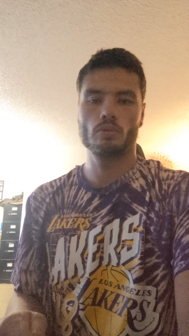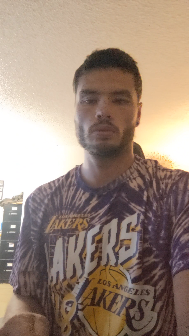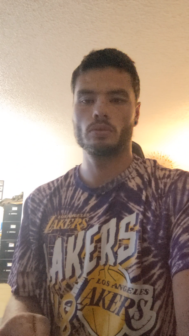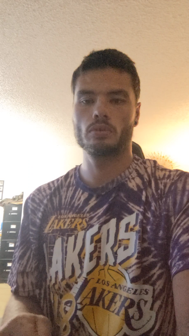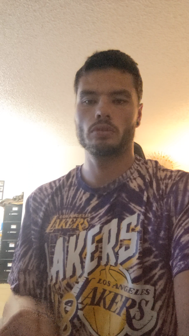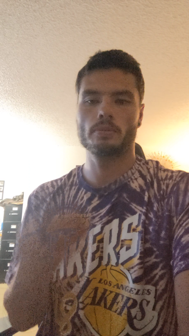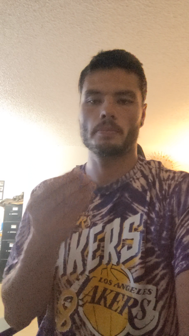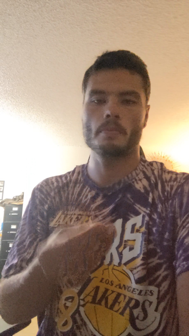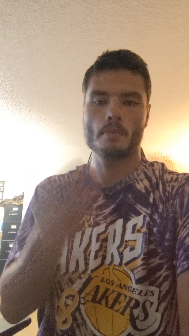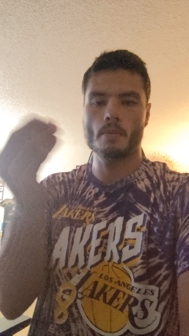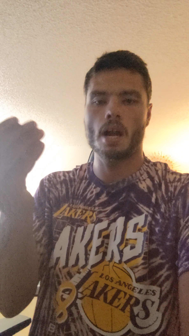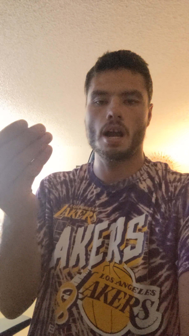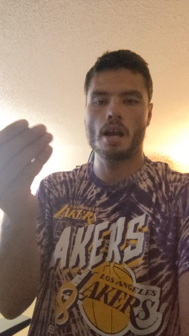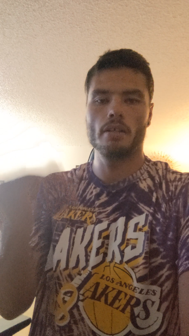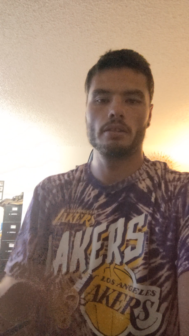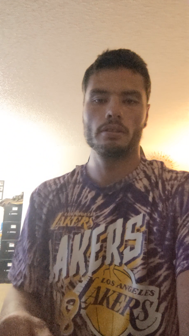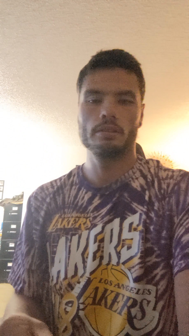buy